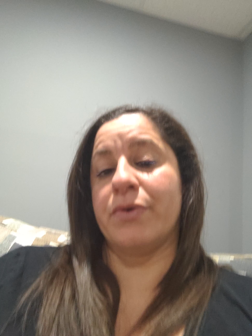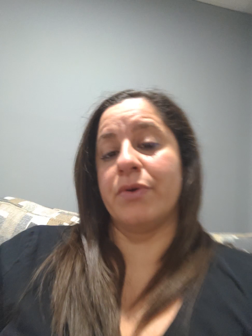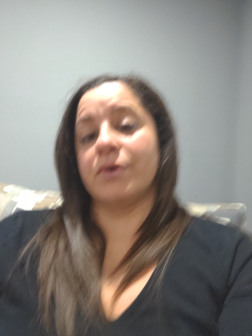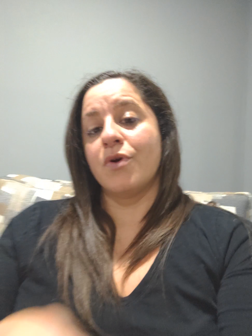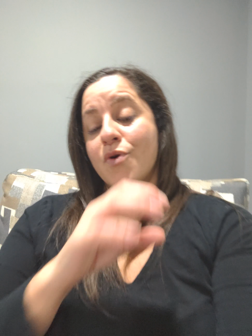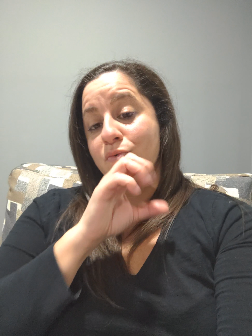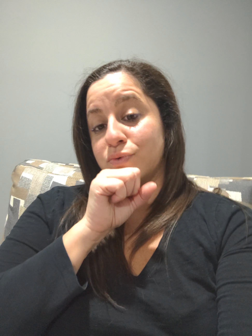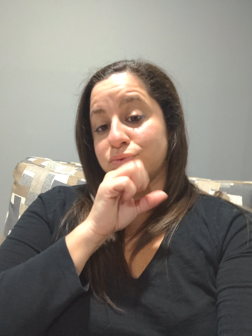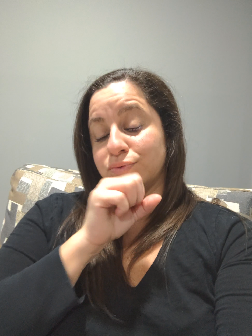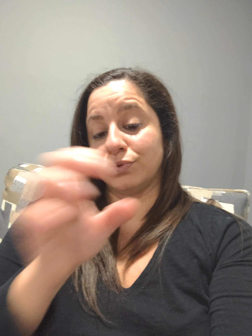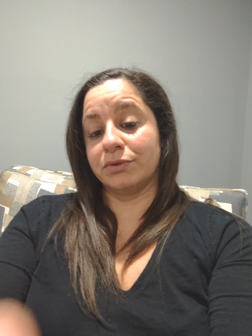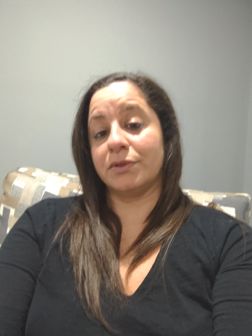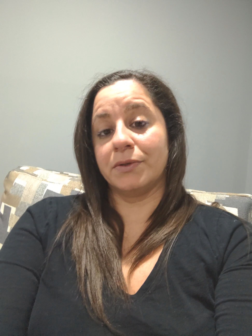orange